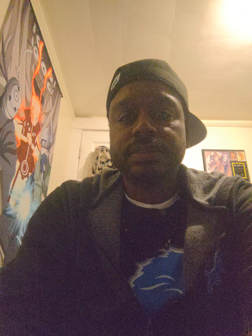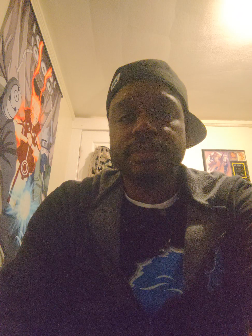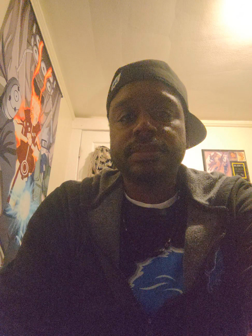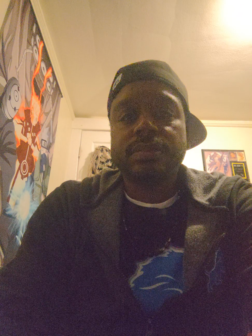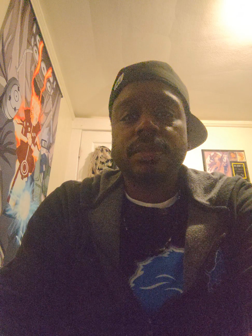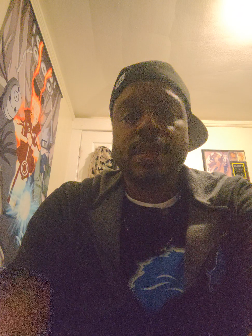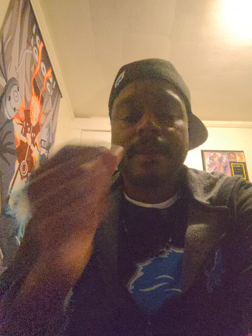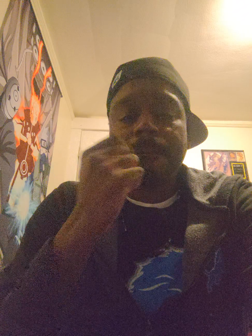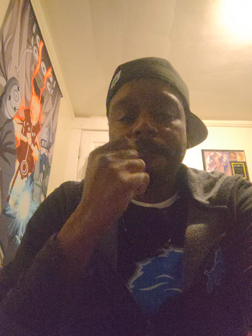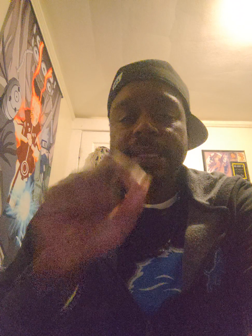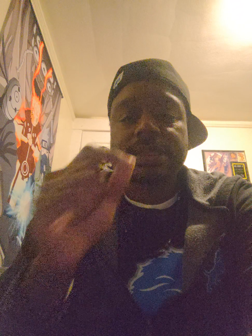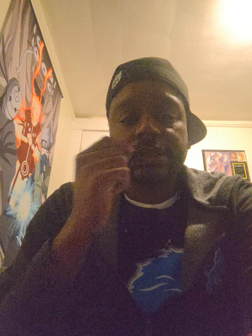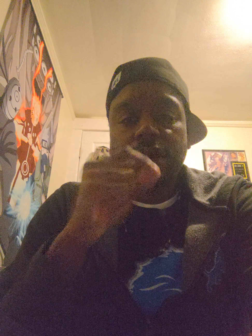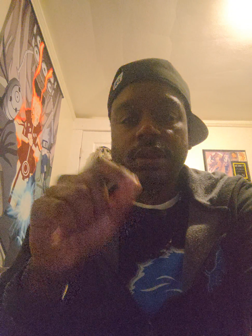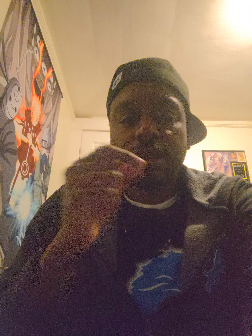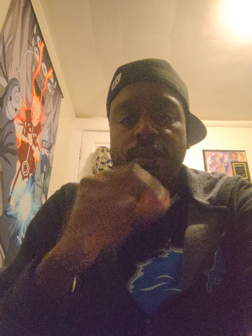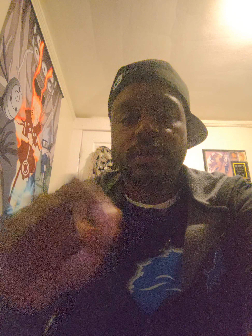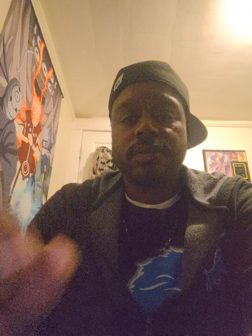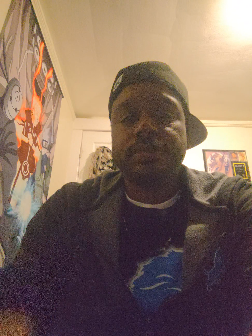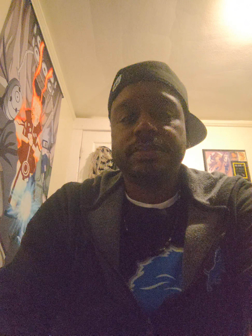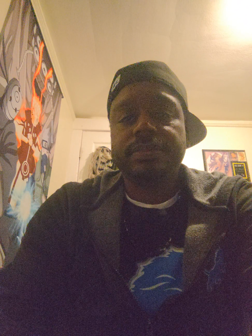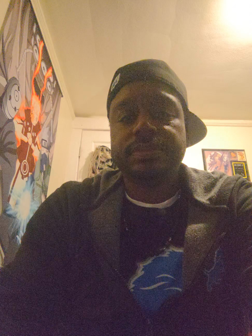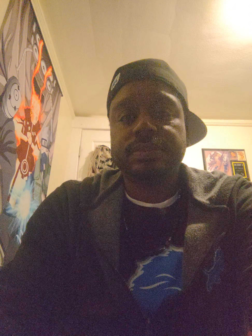pencil